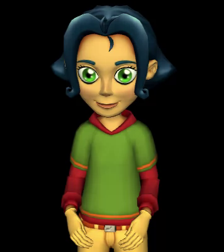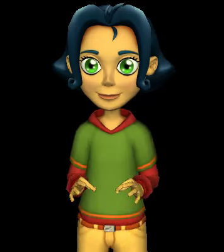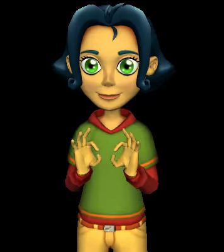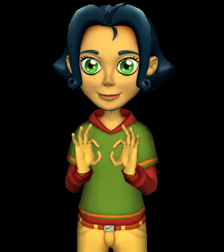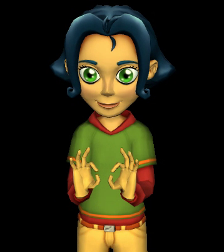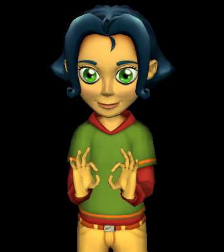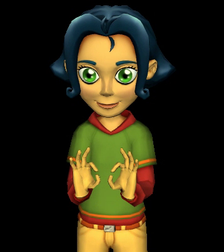فقط